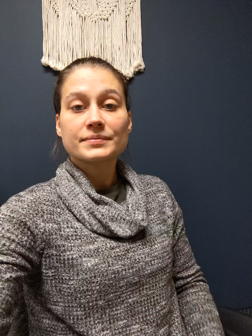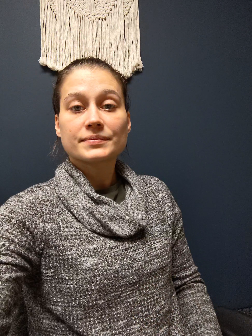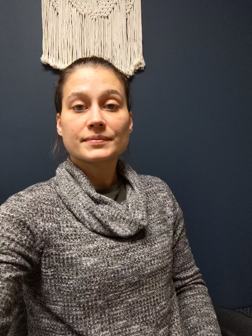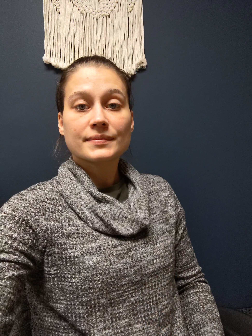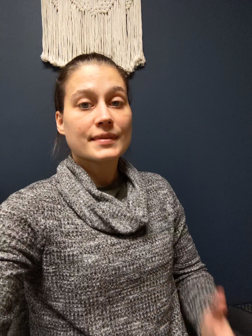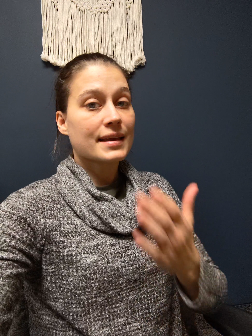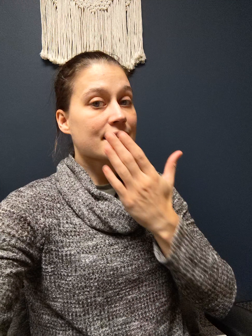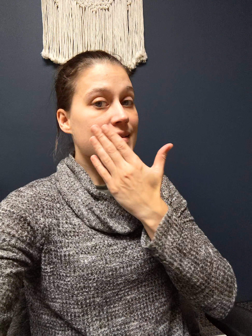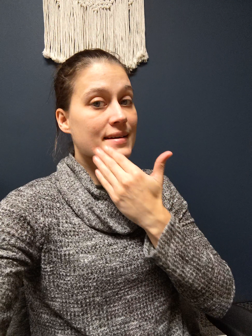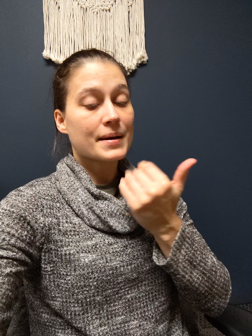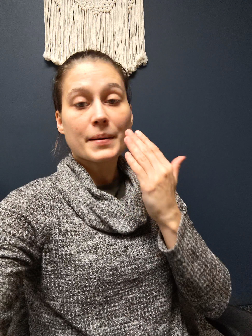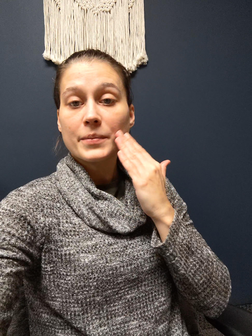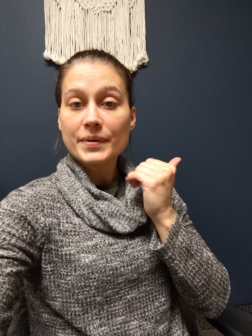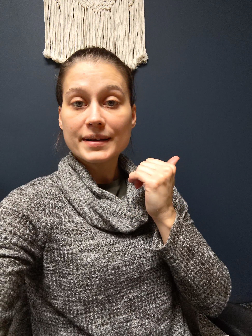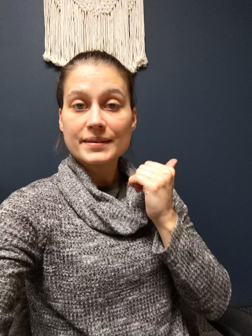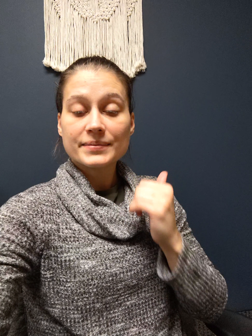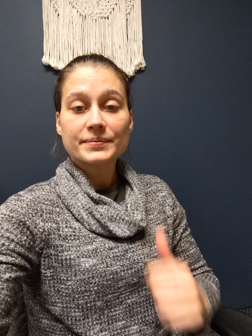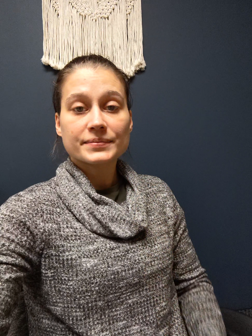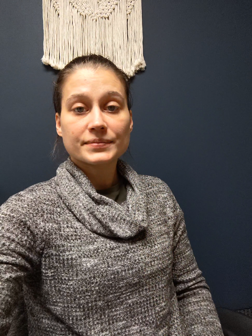napkin